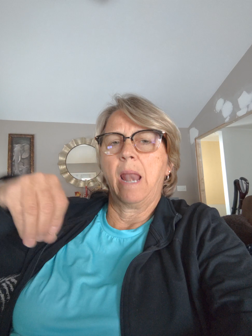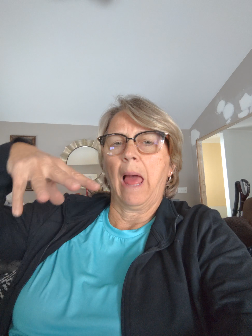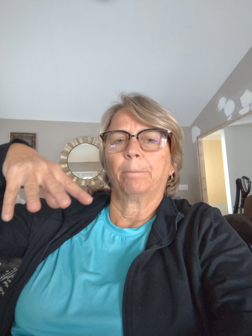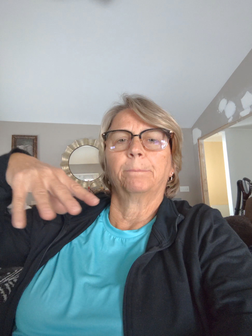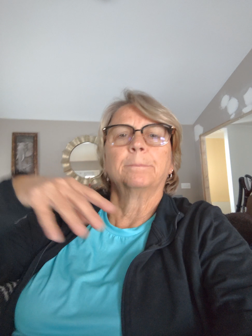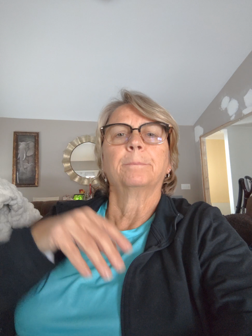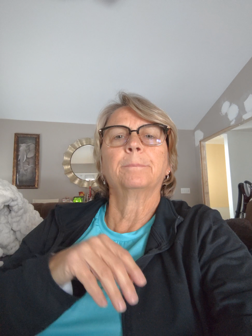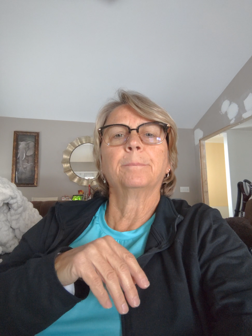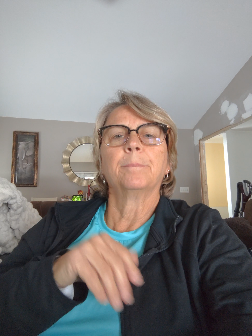lamp